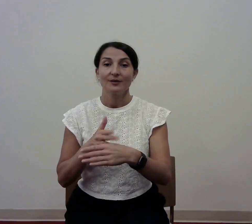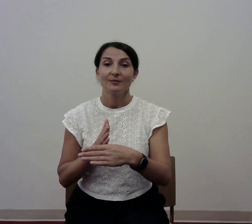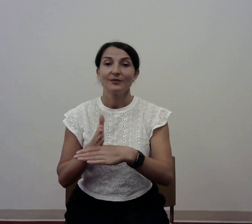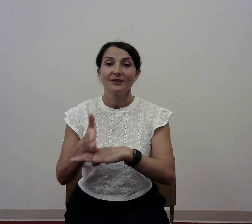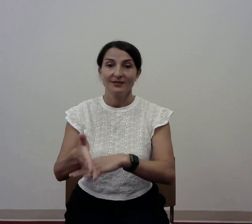müraciət